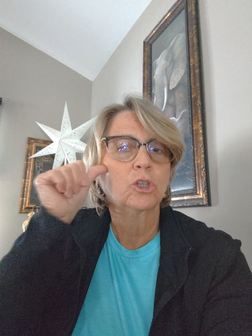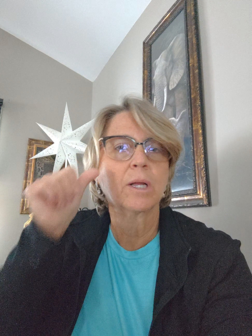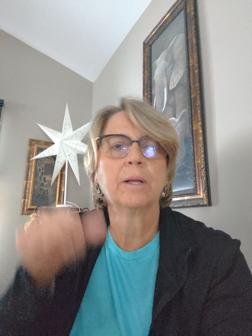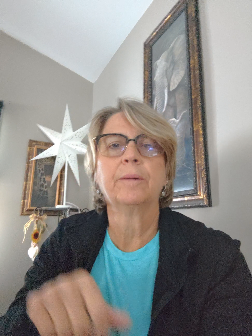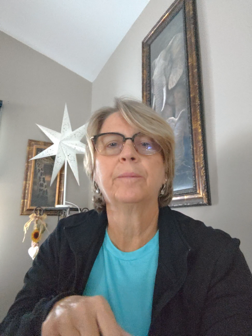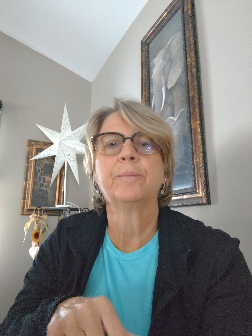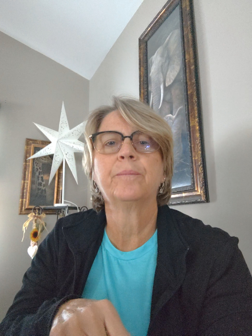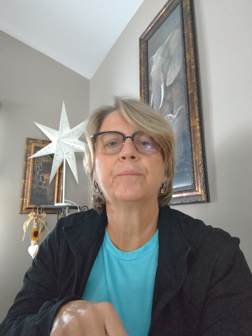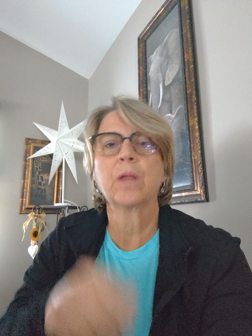yesterday